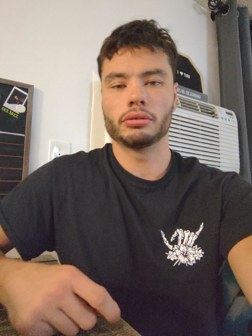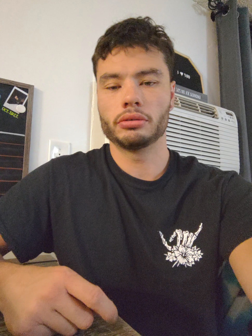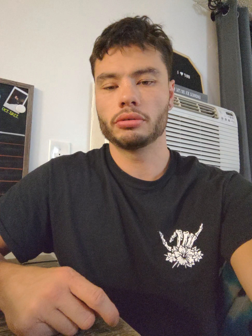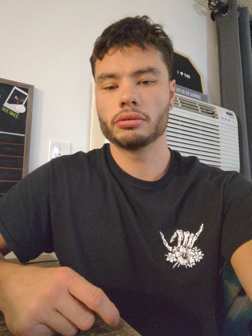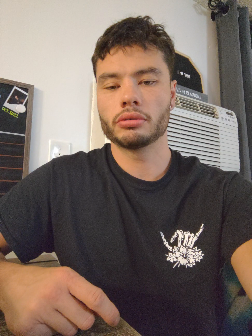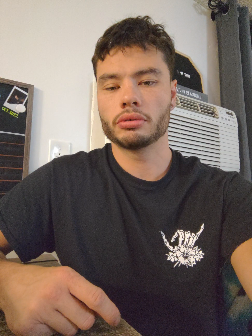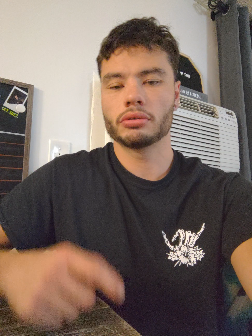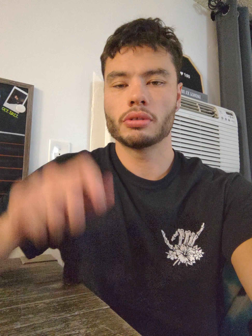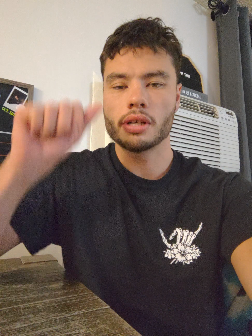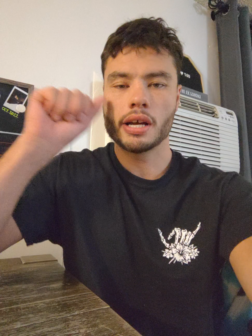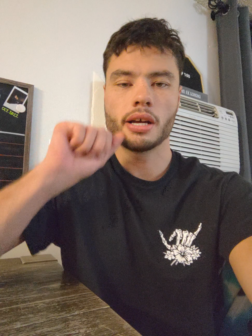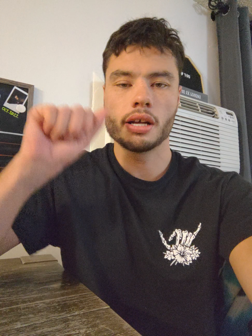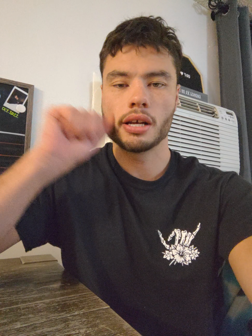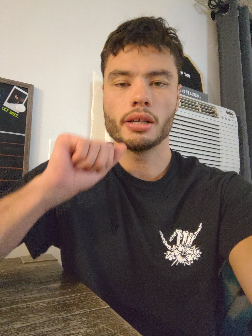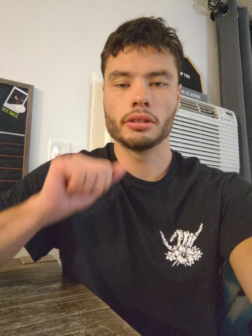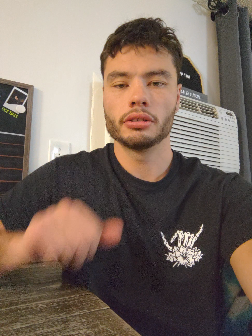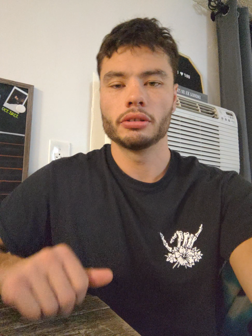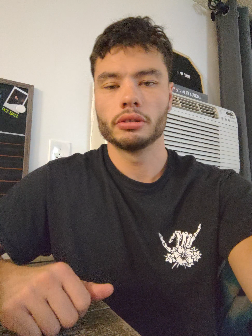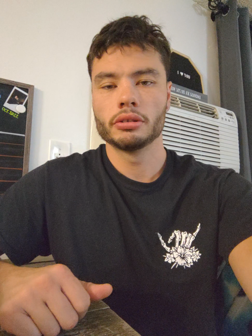aunt